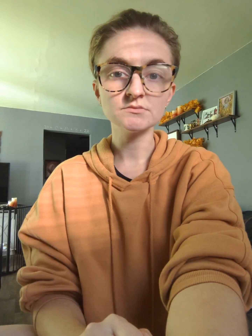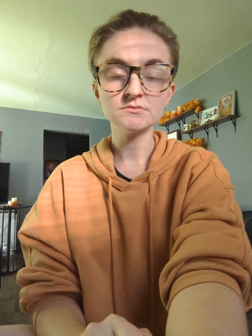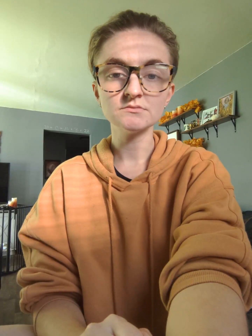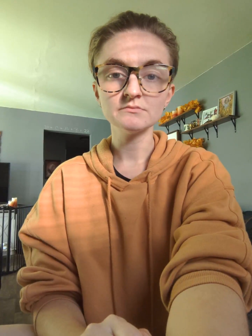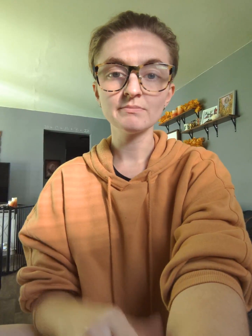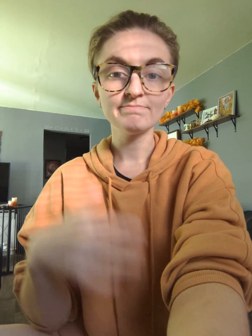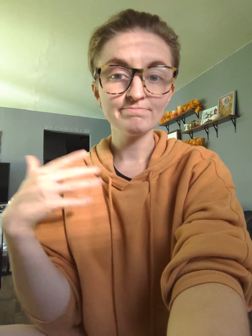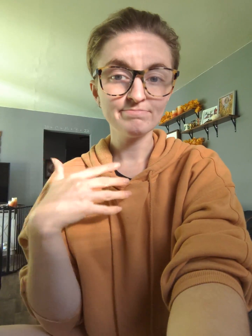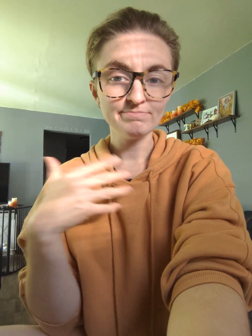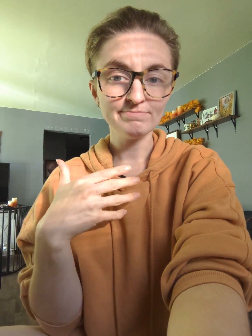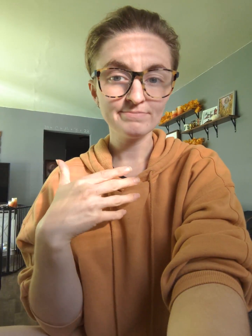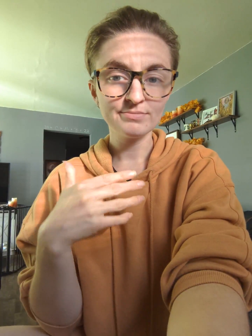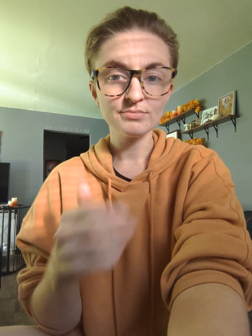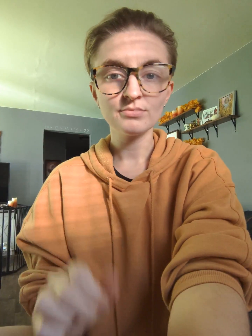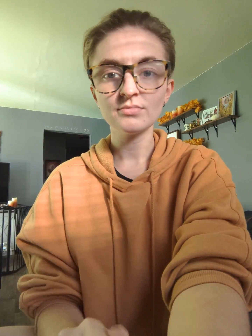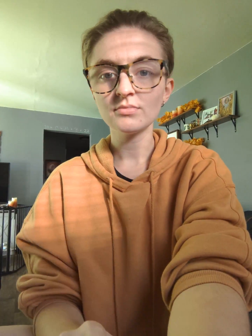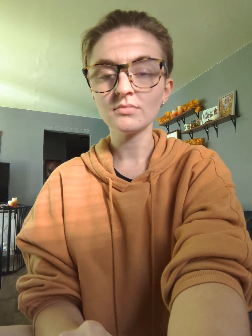scared